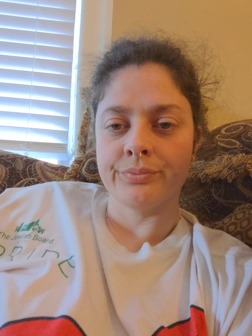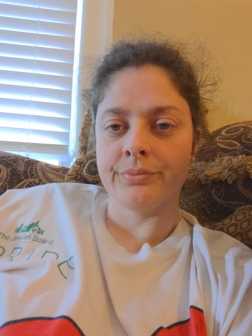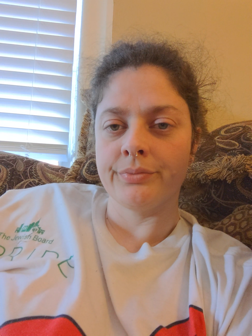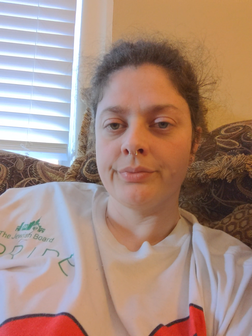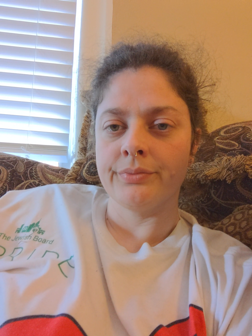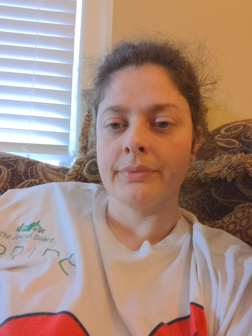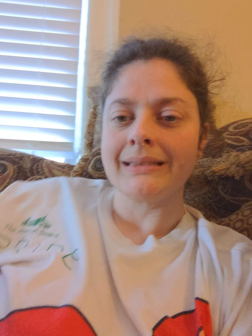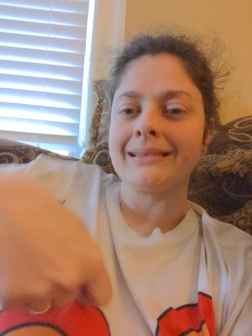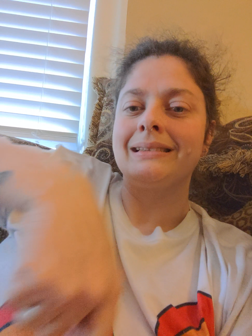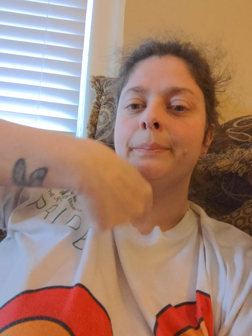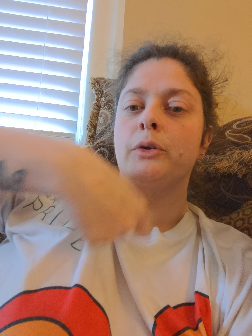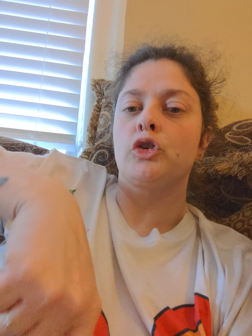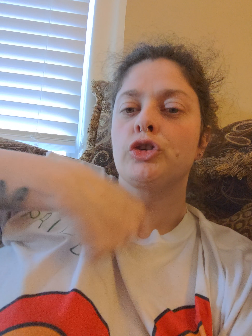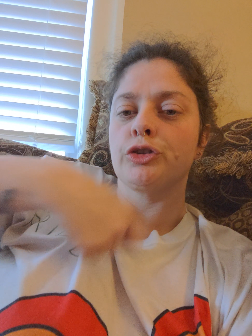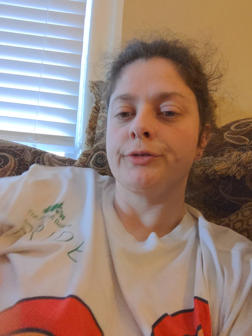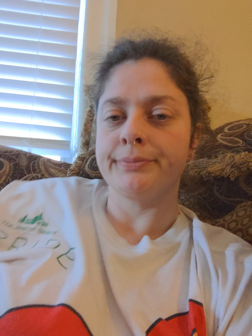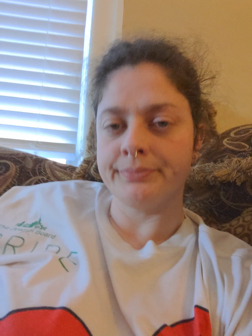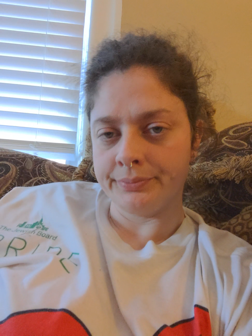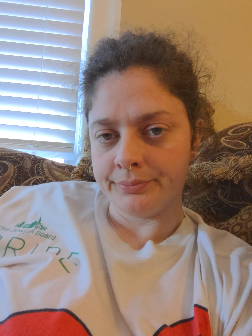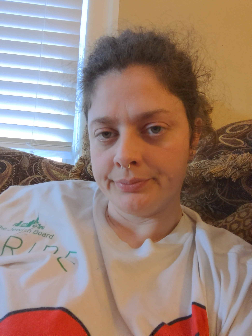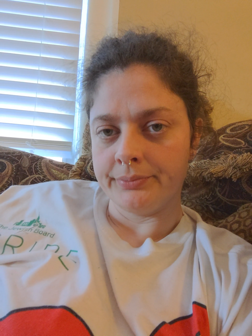zipper